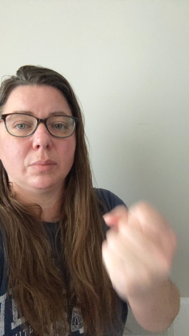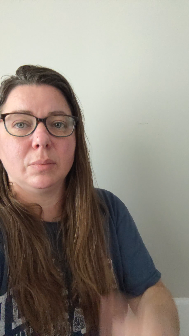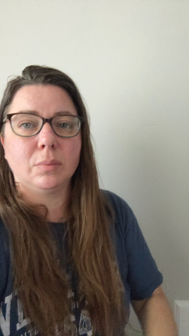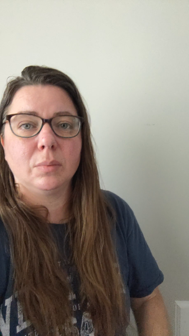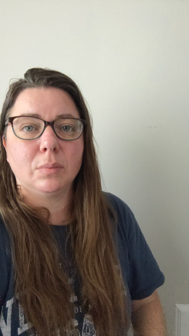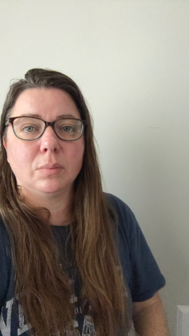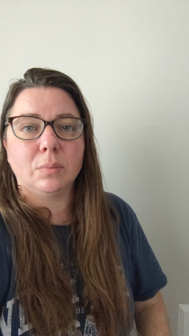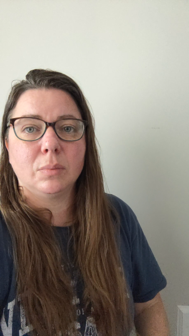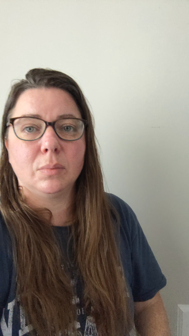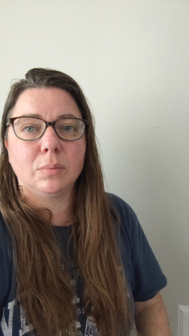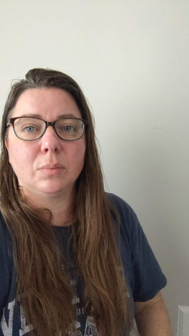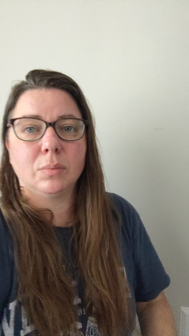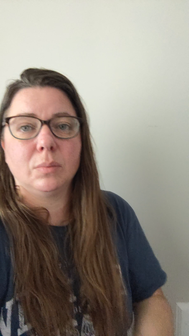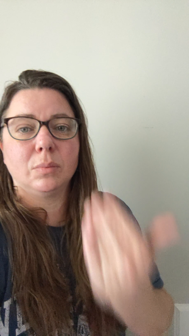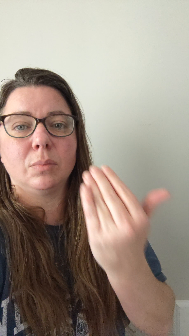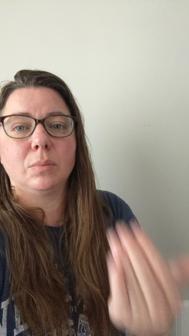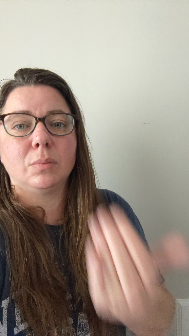new